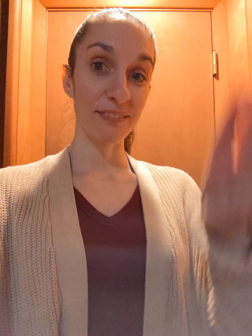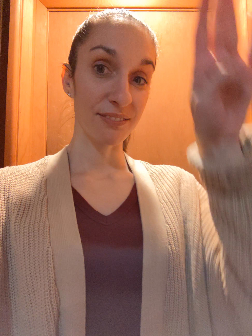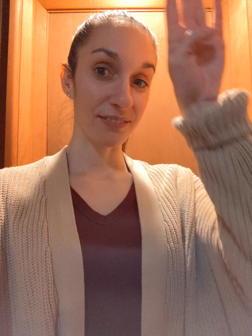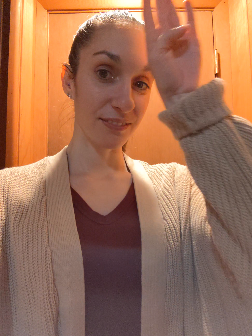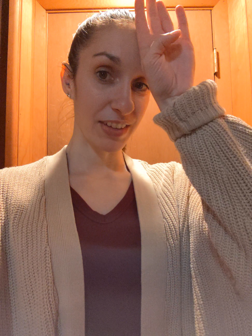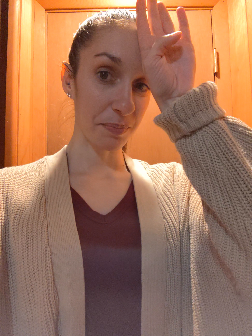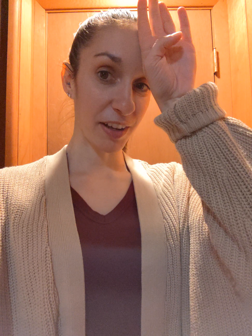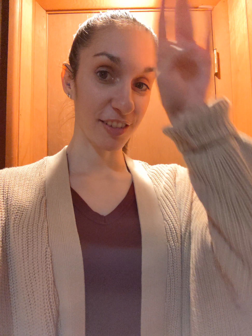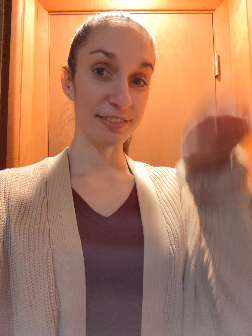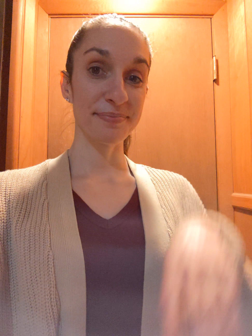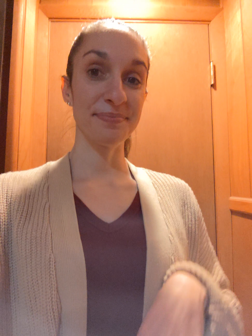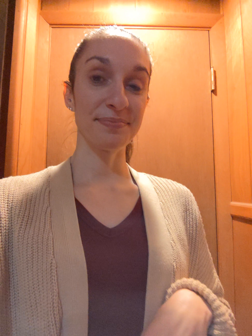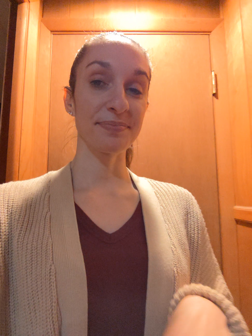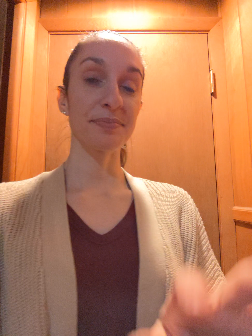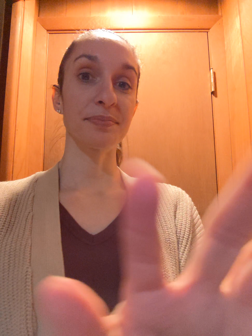fireman